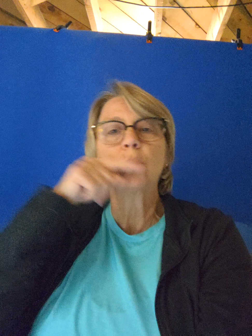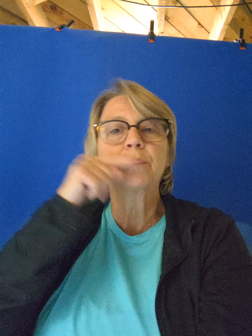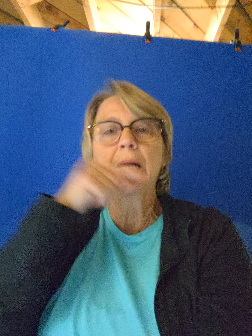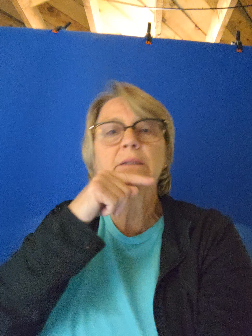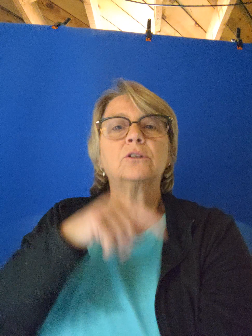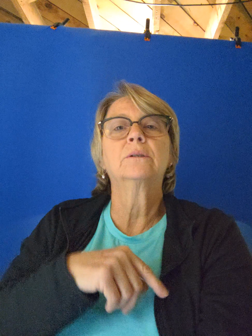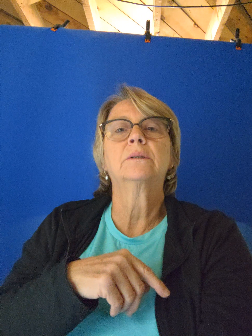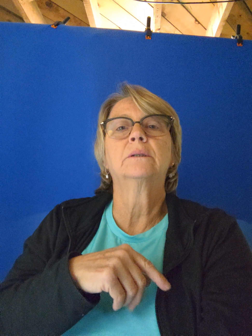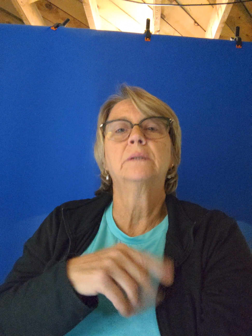toothbrush